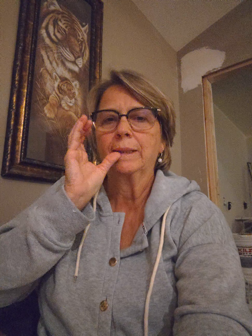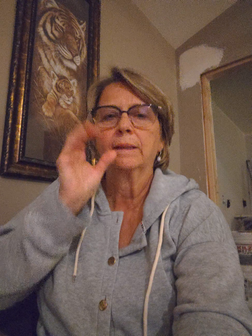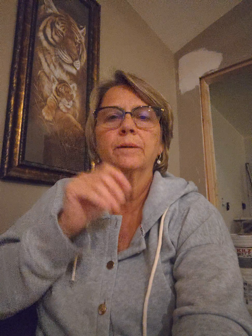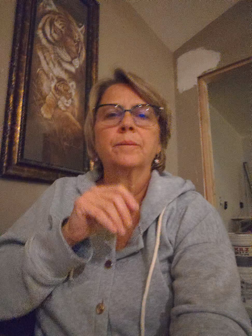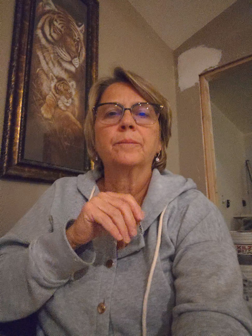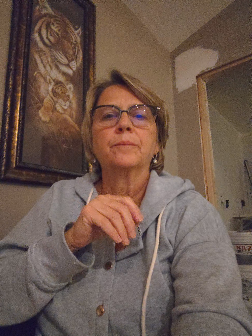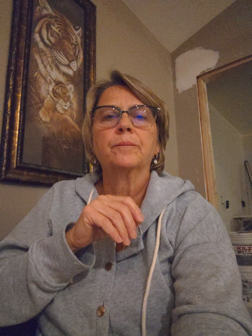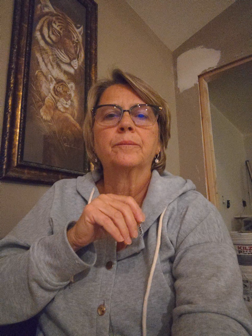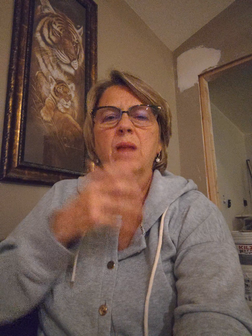drink